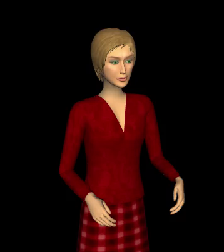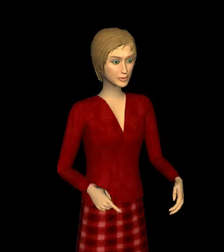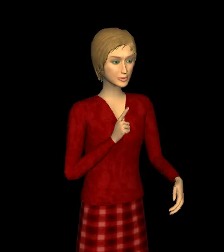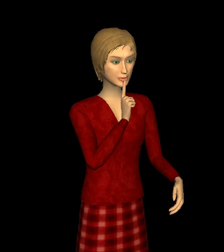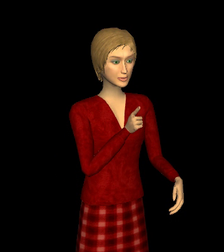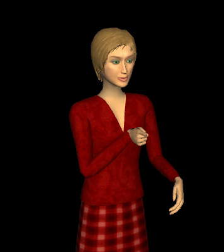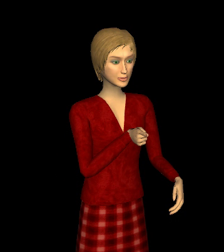طلب